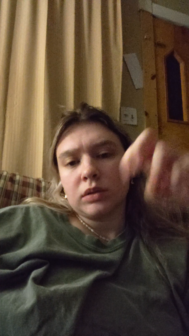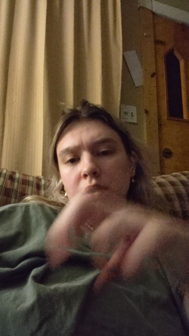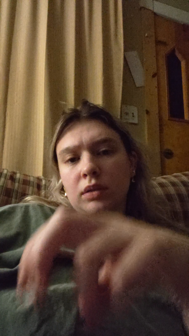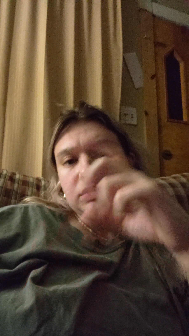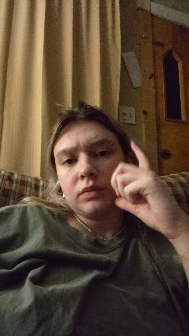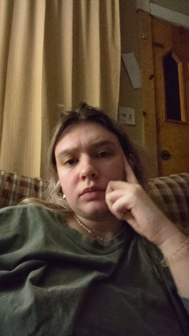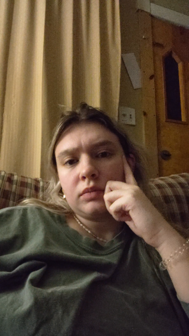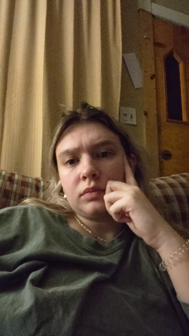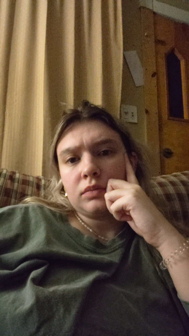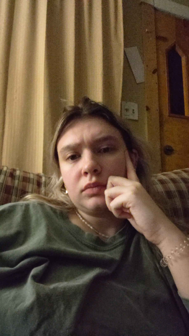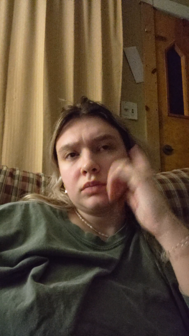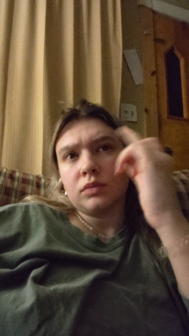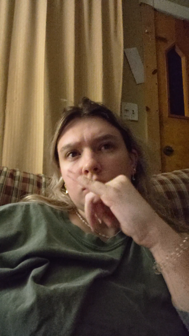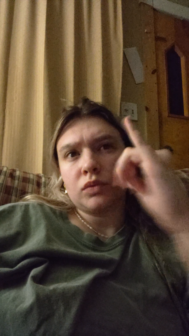draw